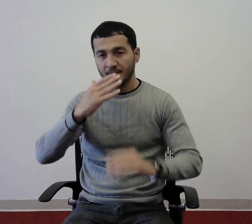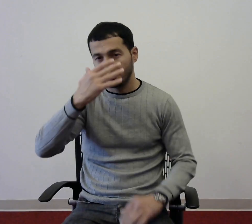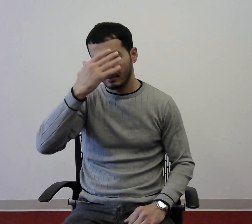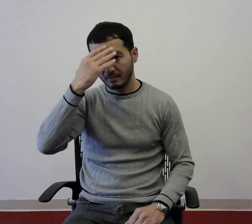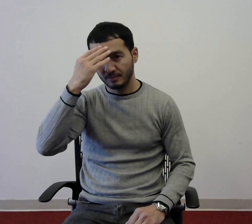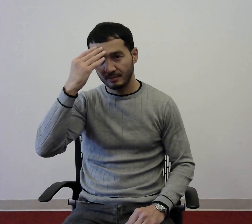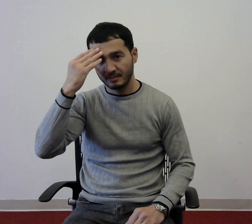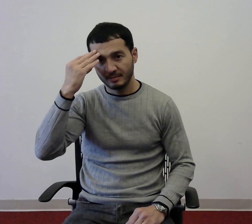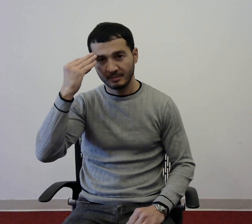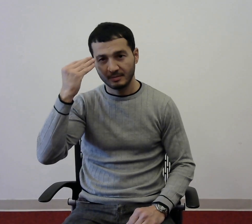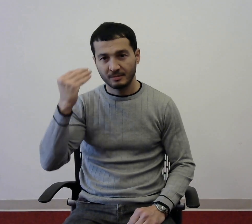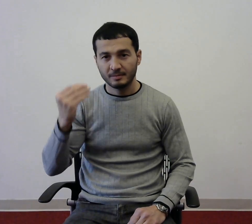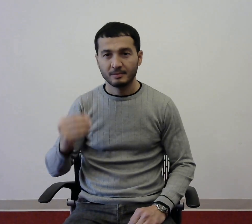unutmuşam